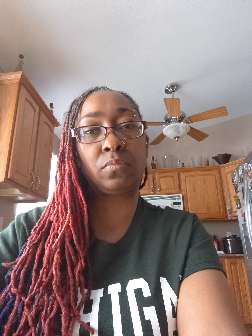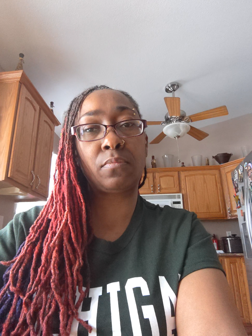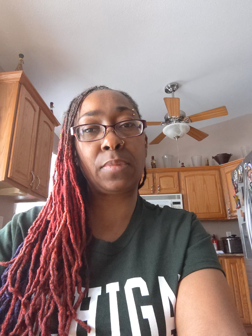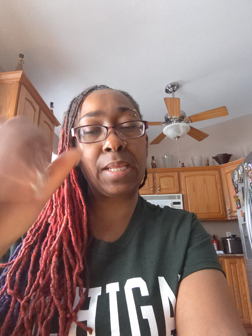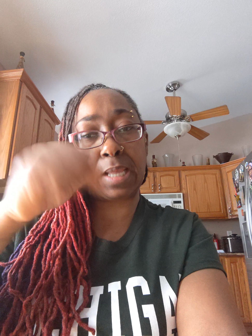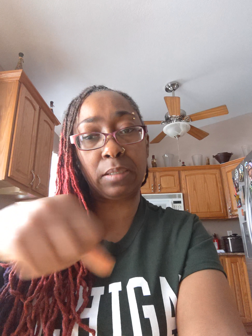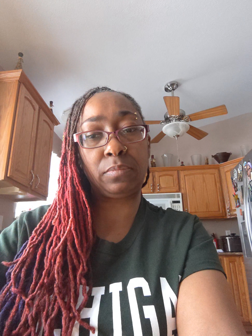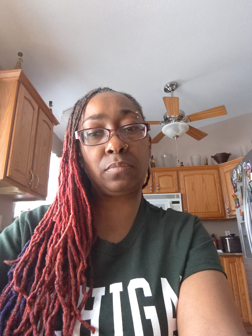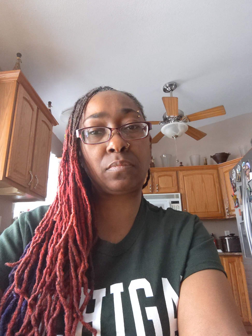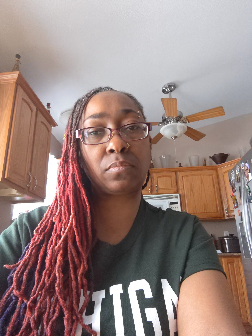can